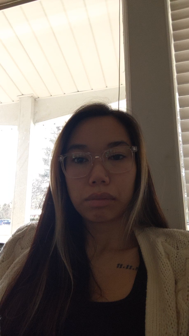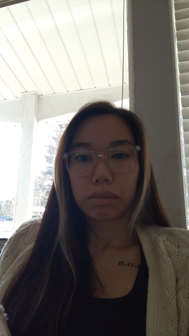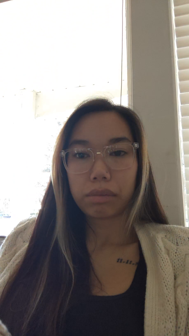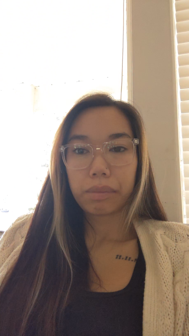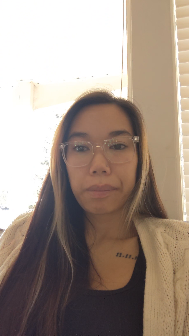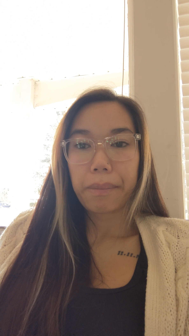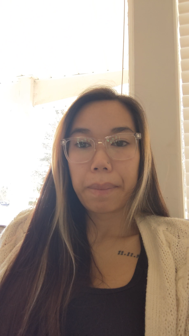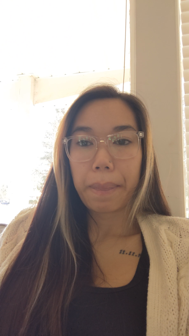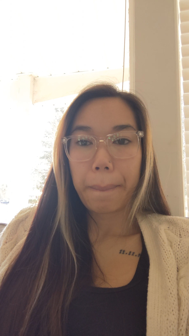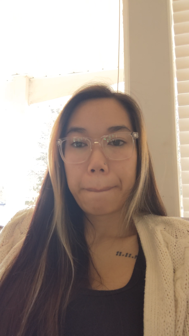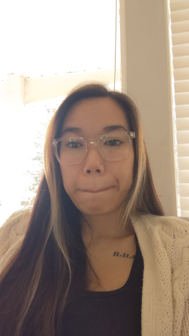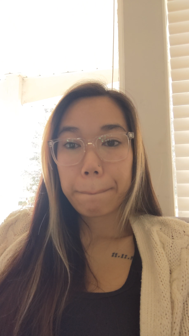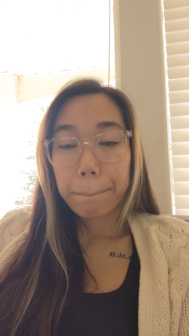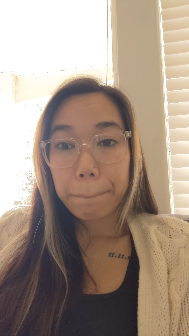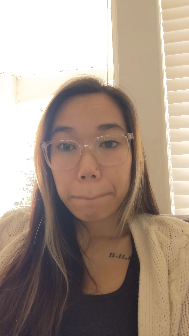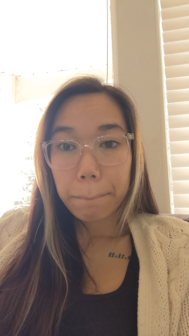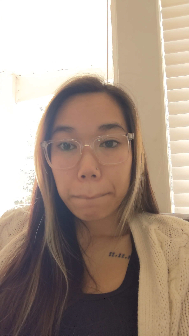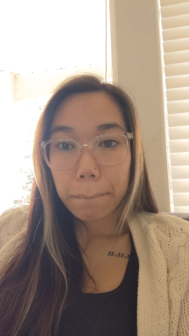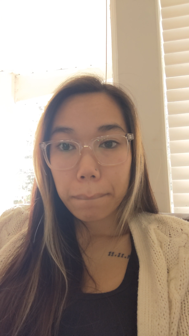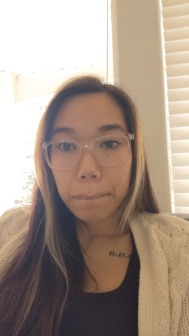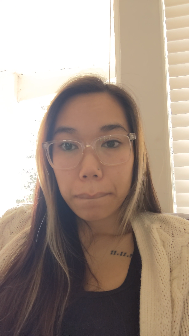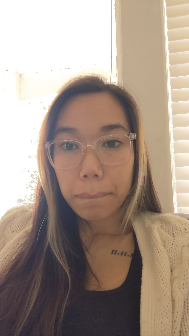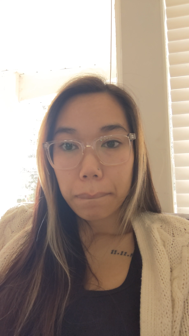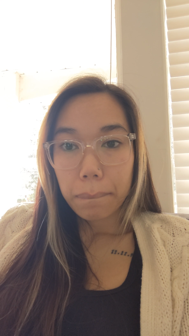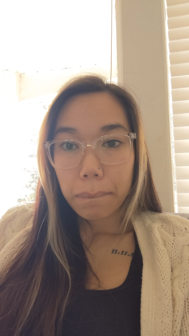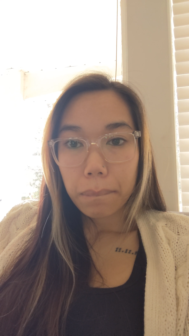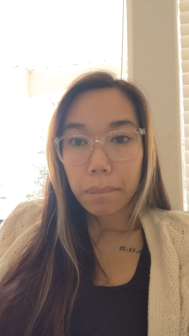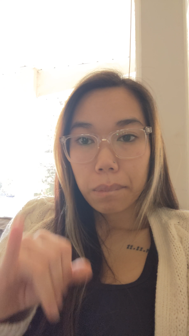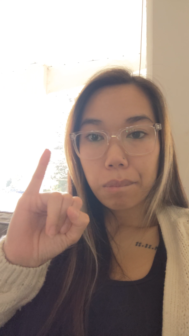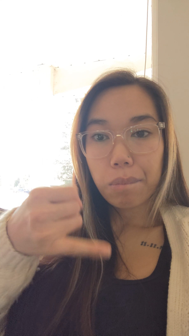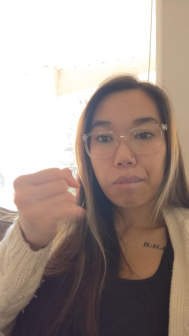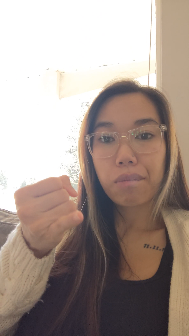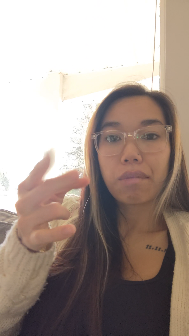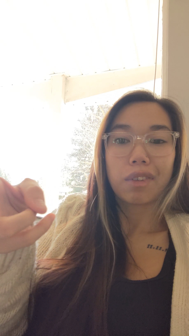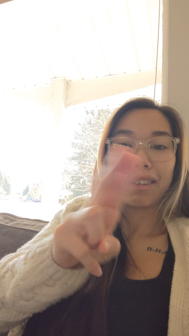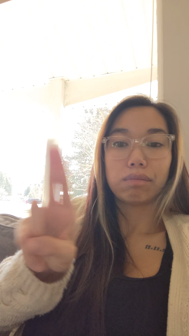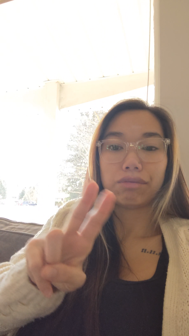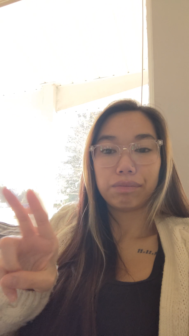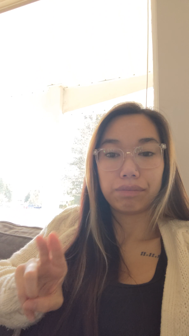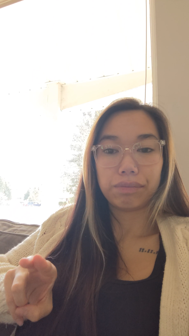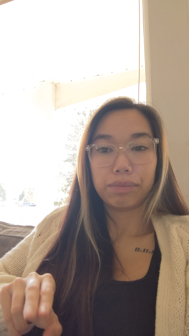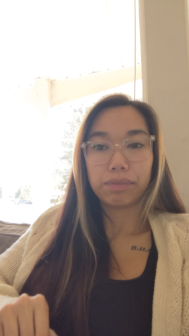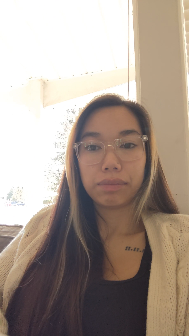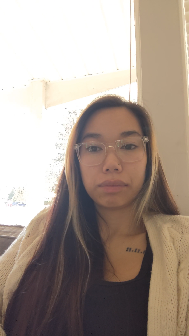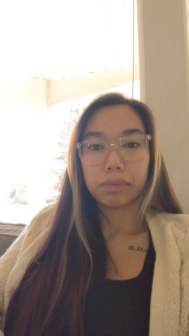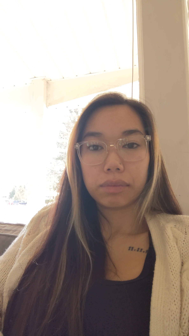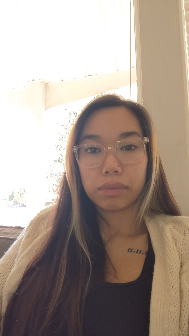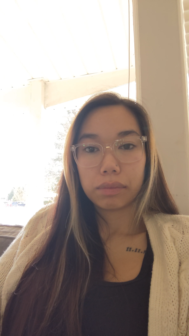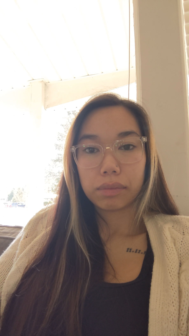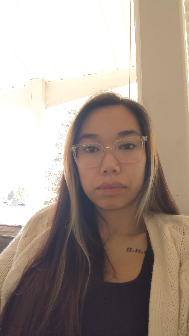jelly